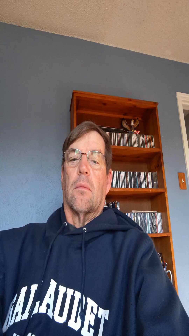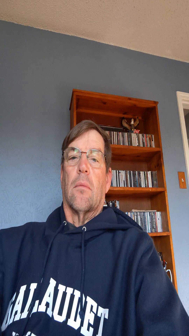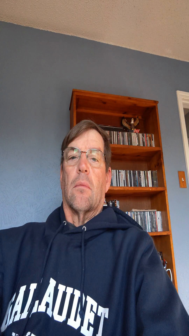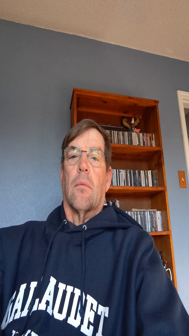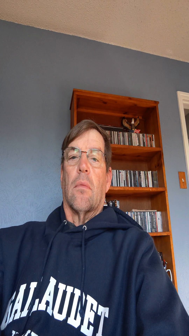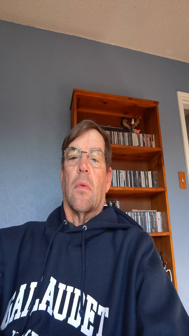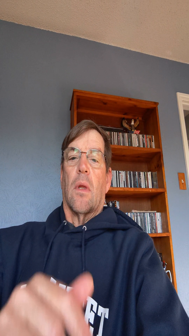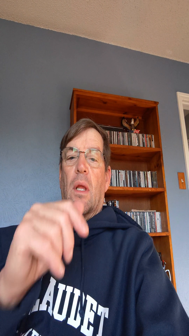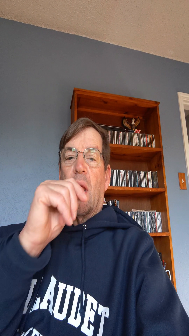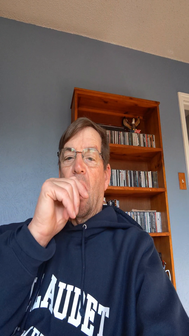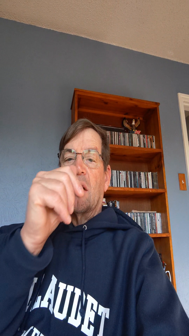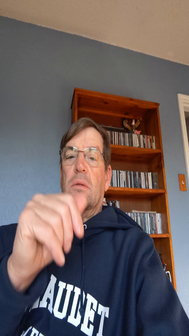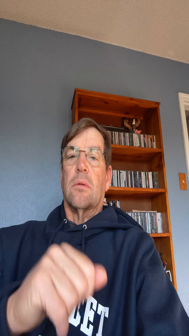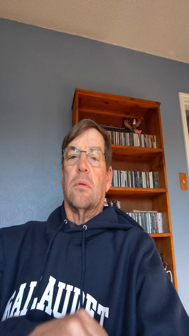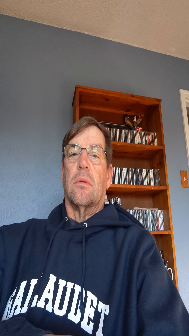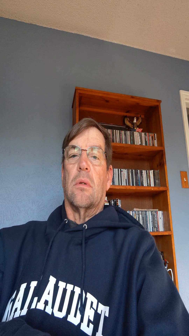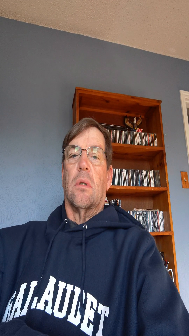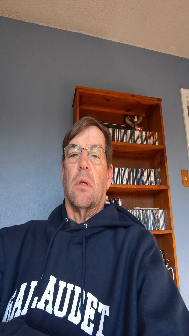nuts